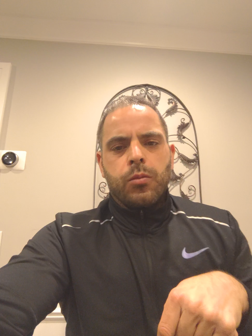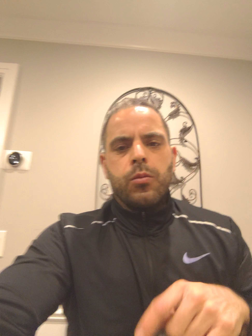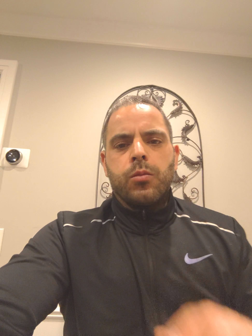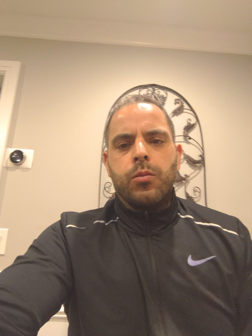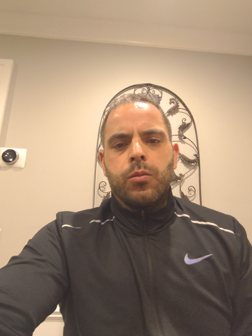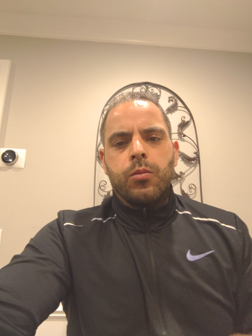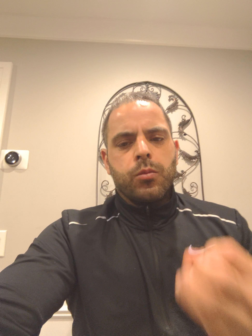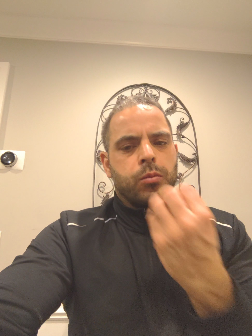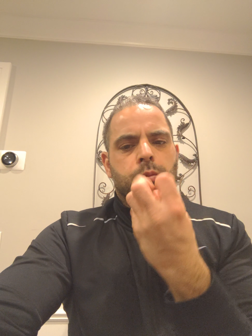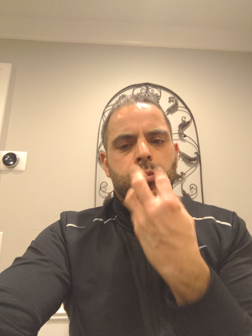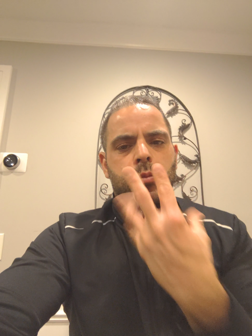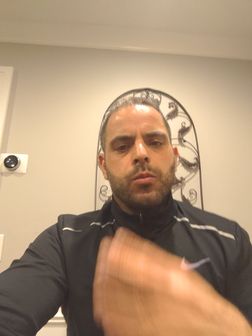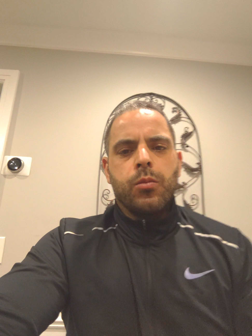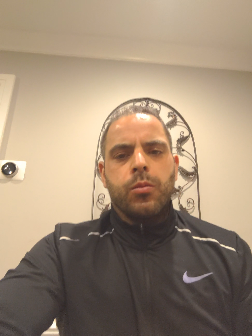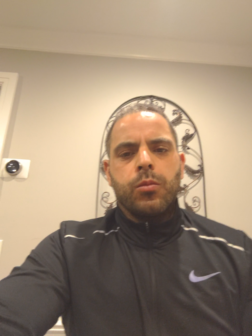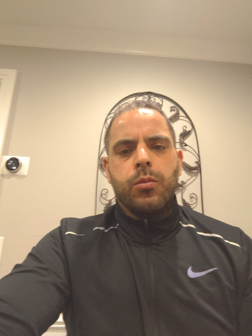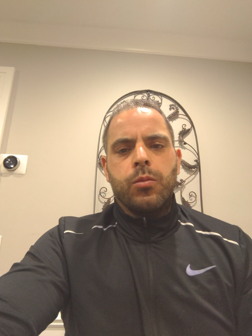snack